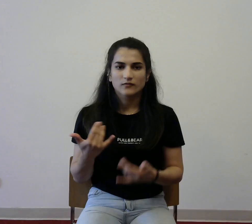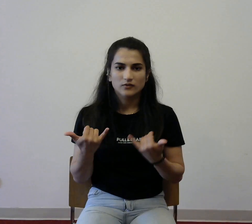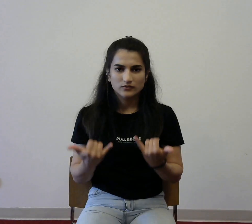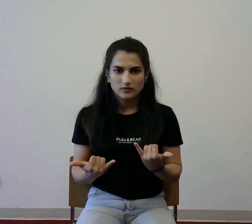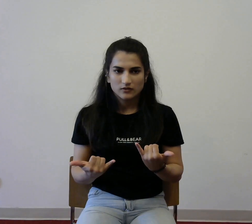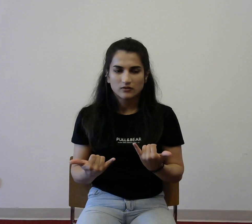indi